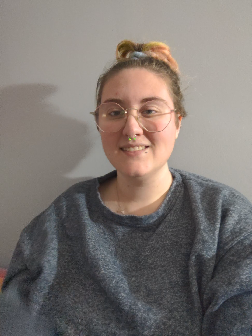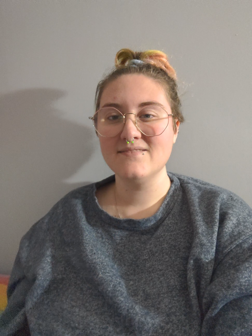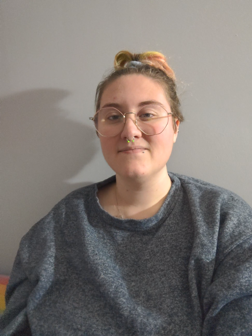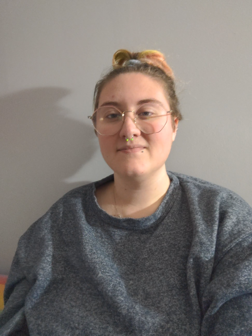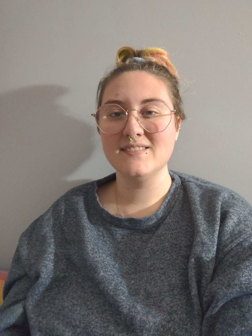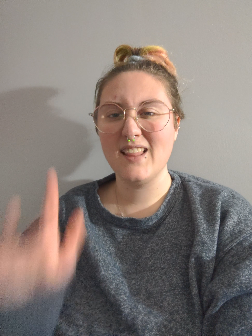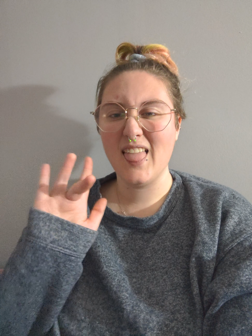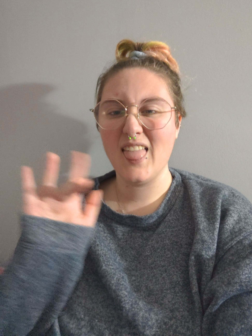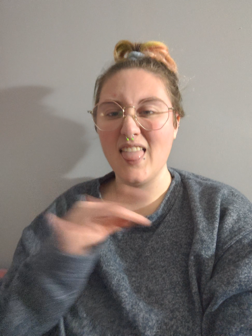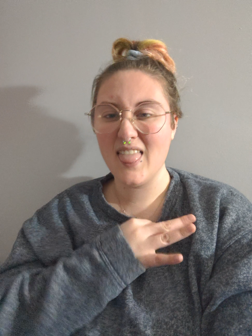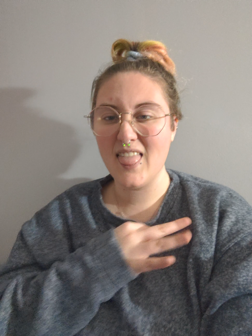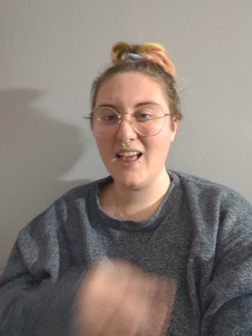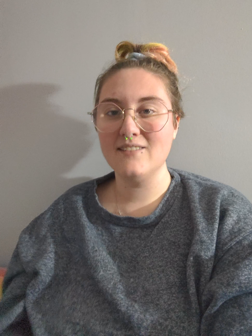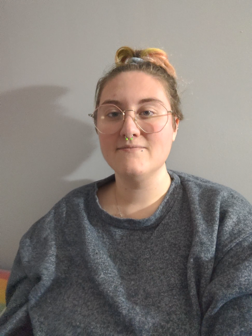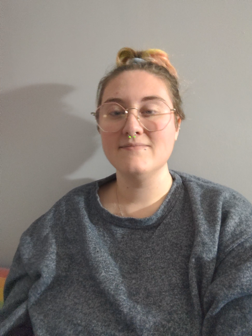yucky